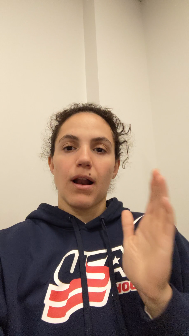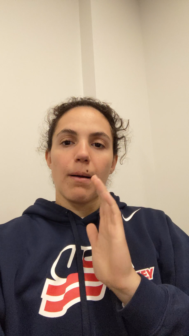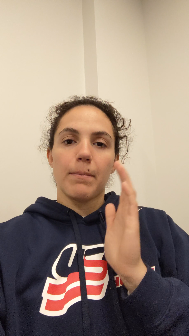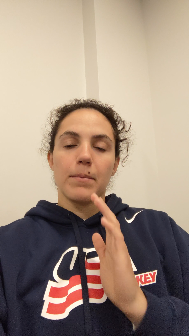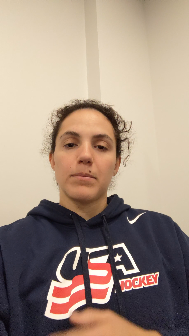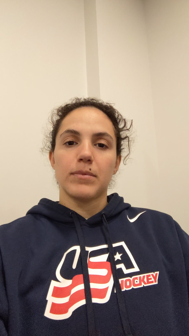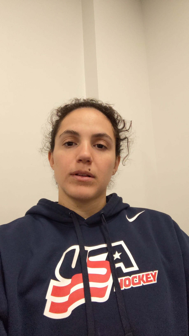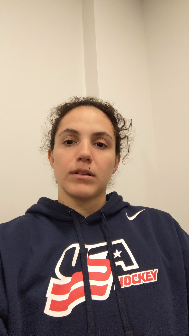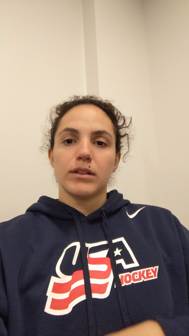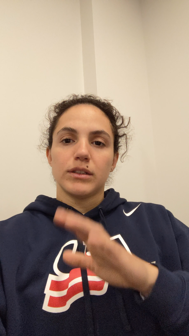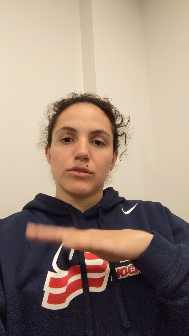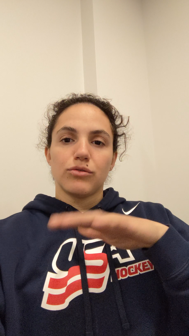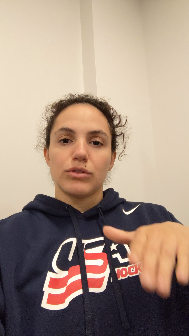children